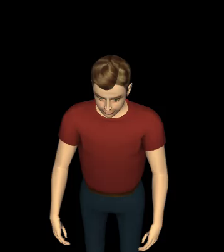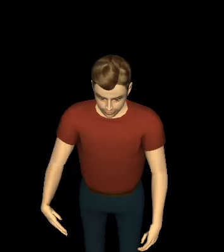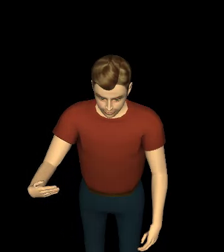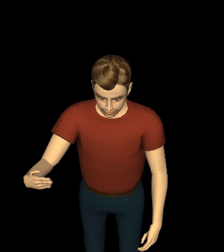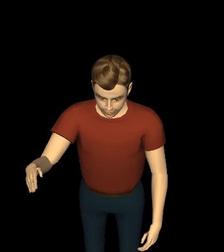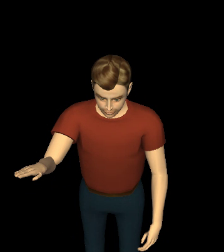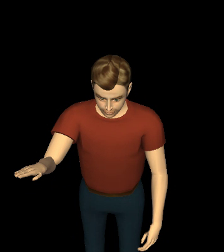آخر